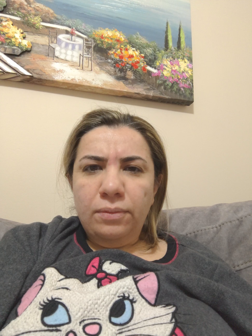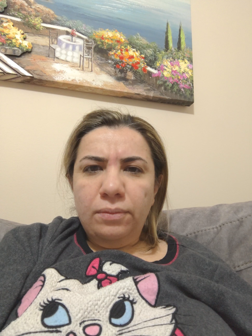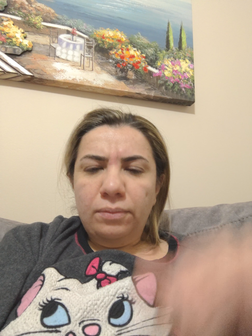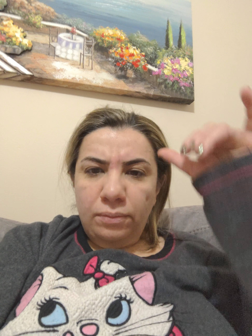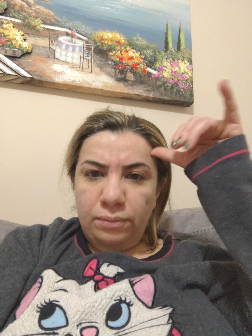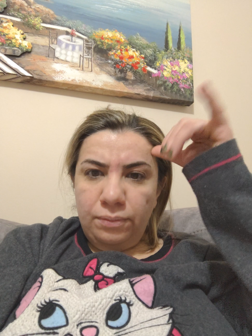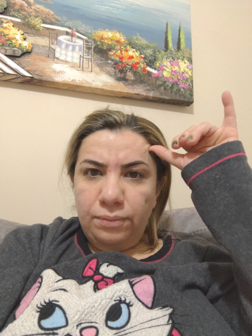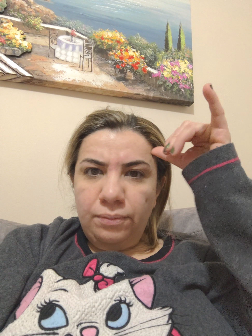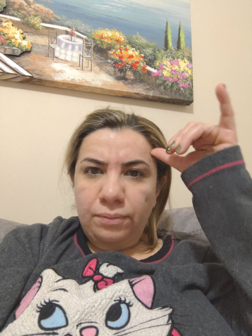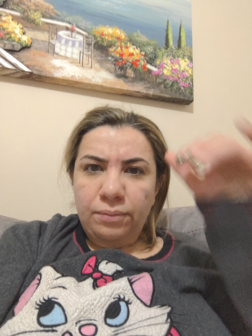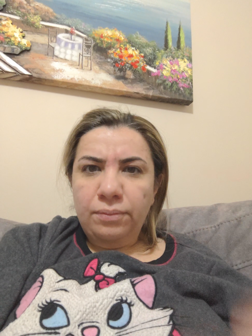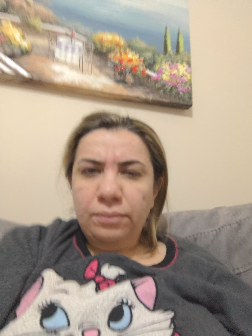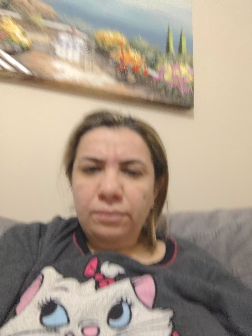cow